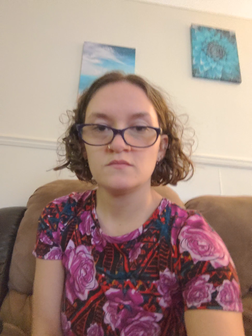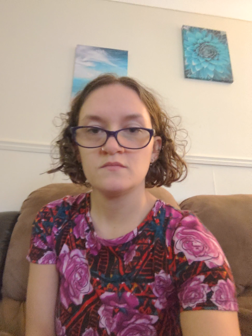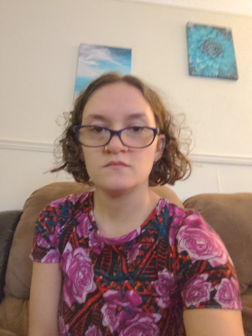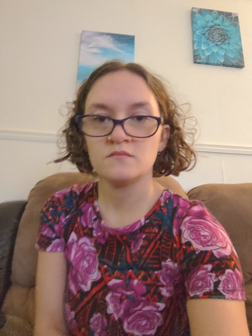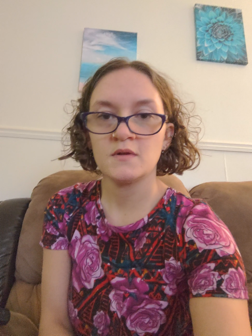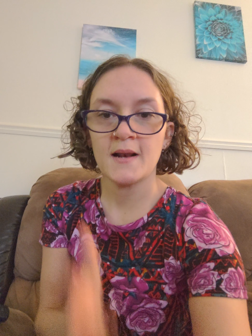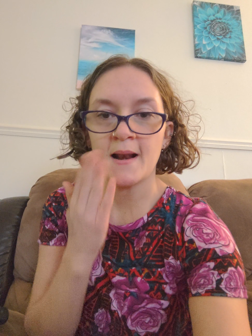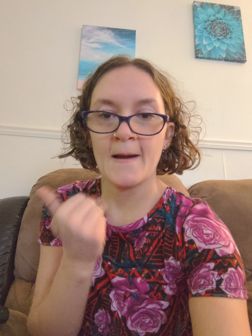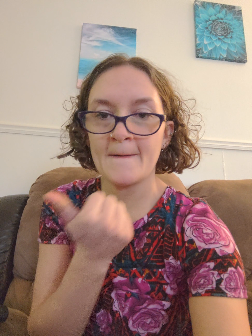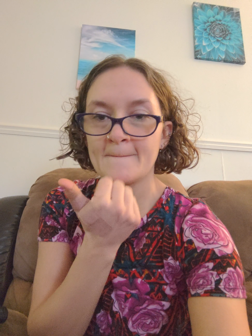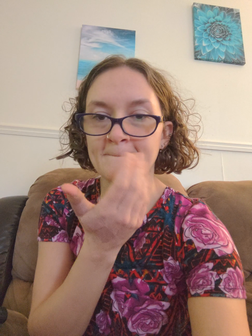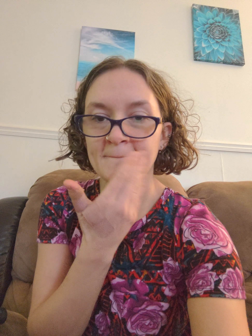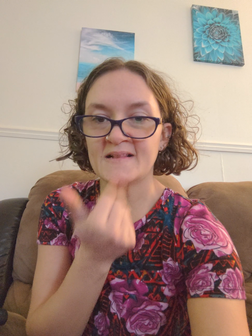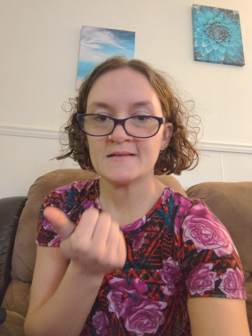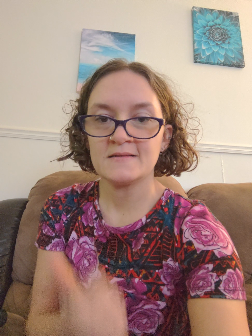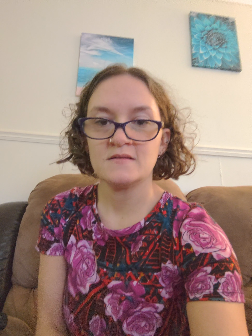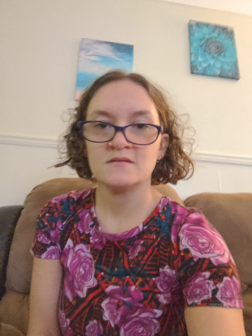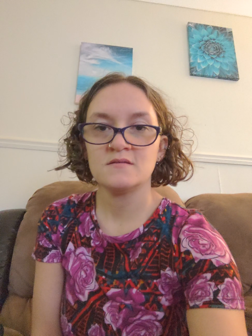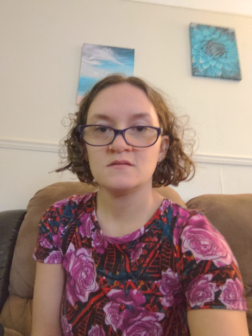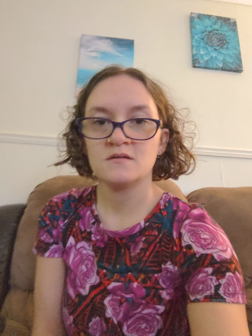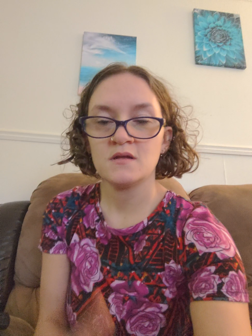napkin